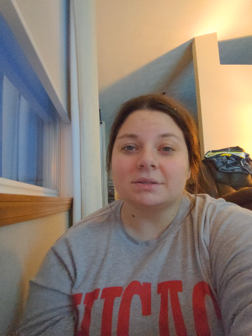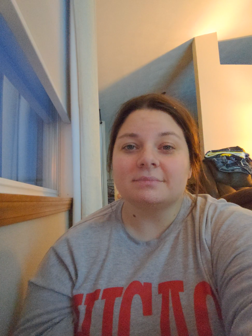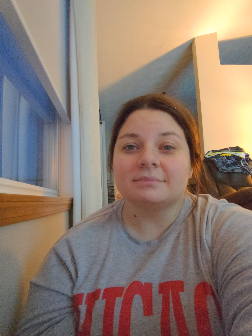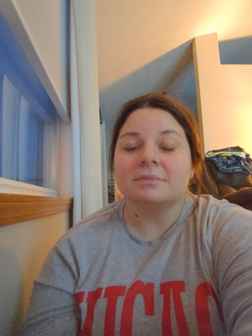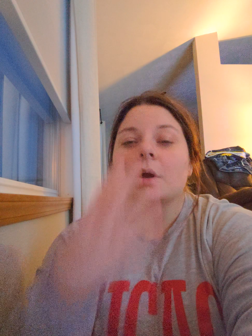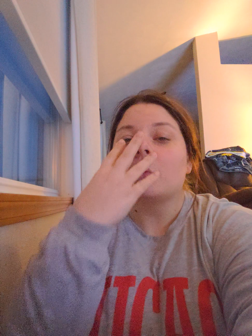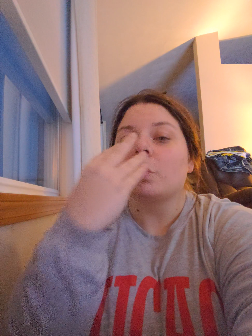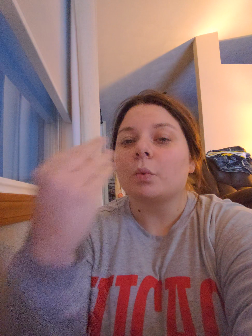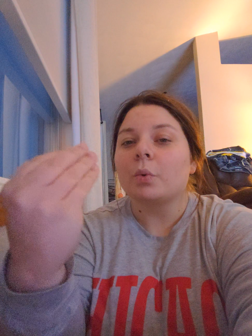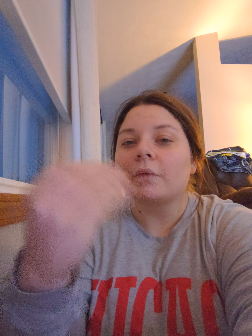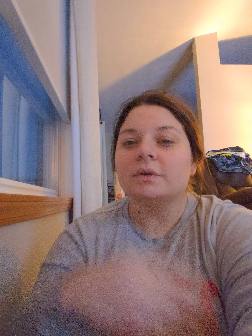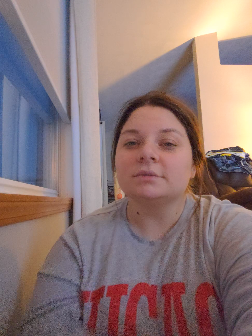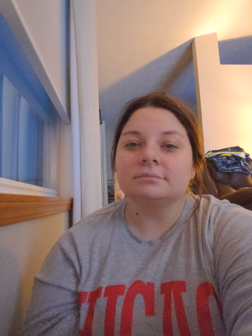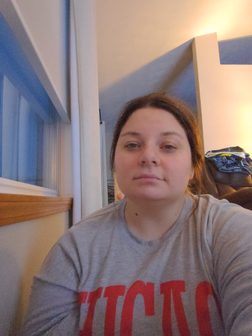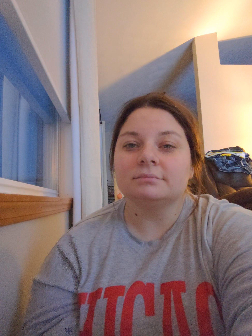wolf